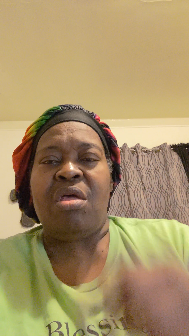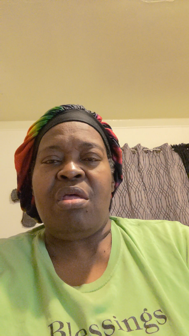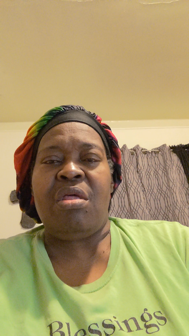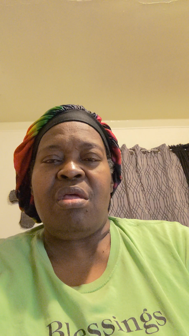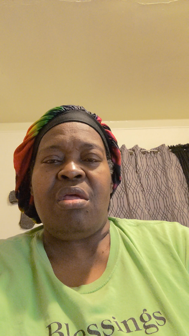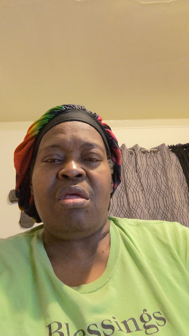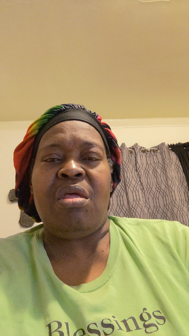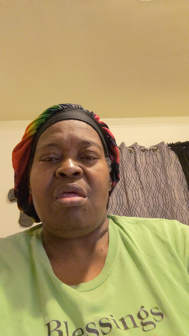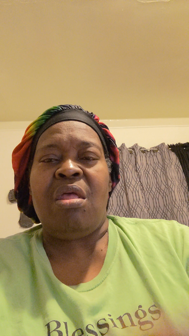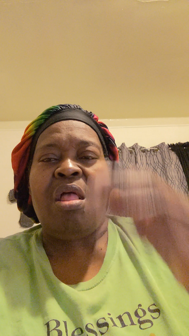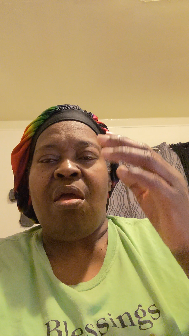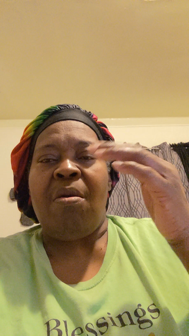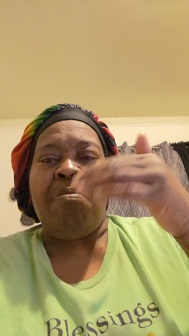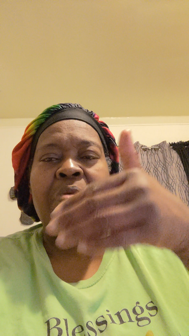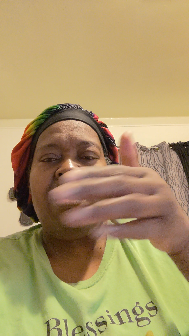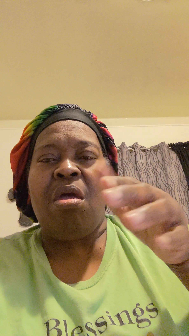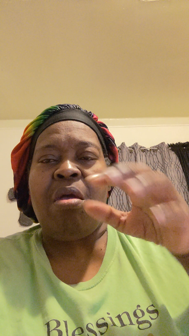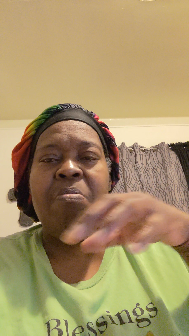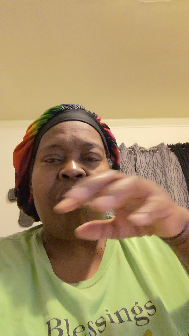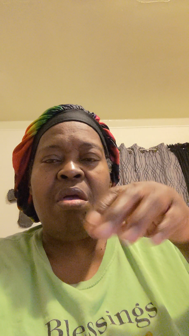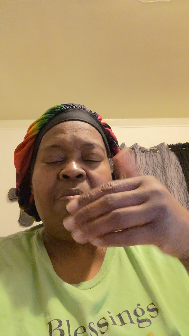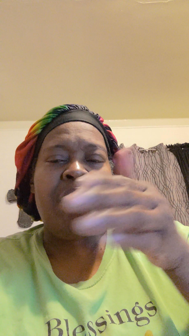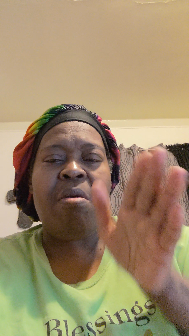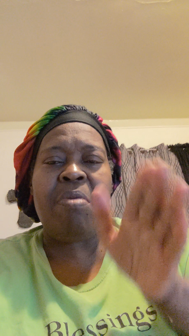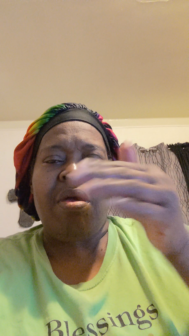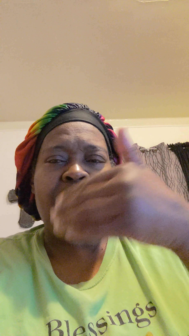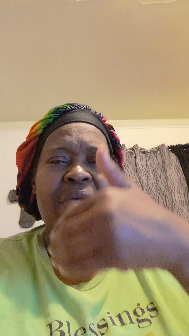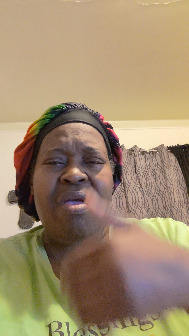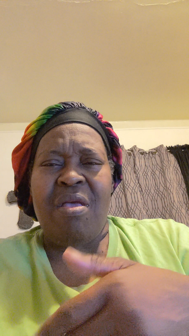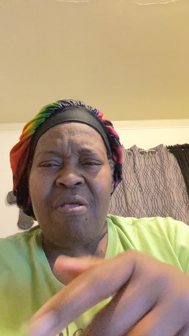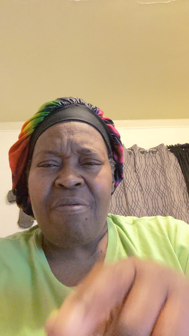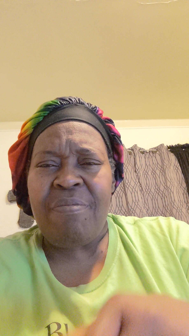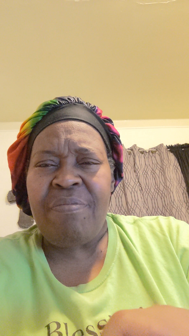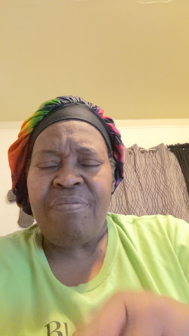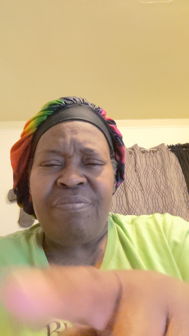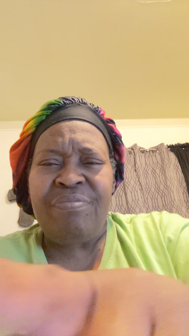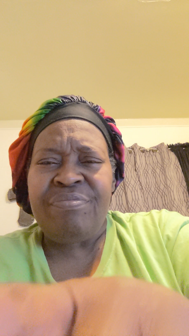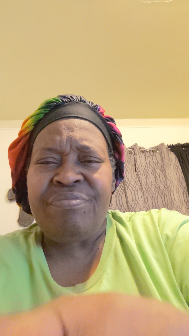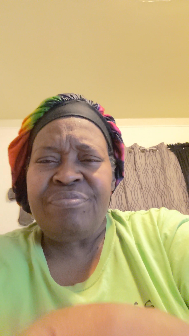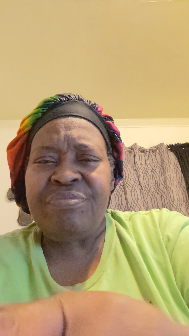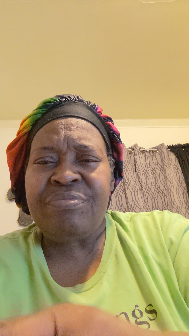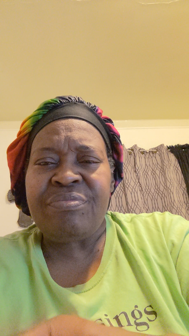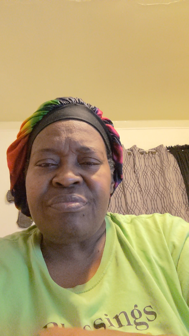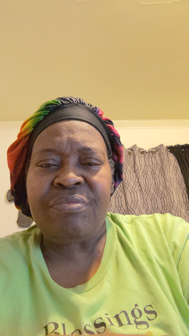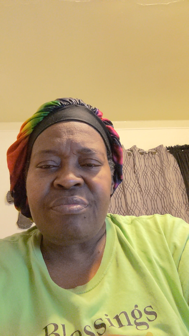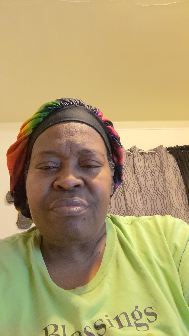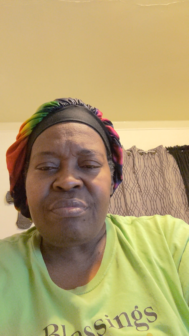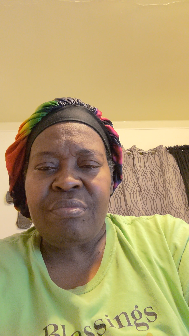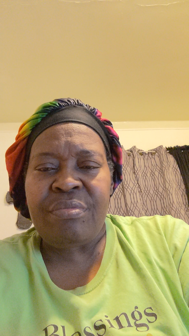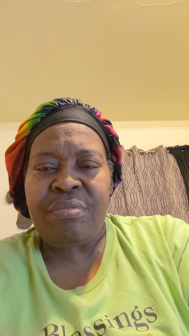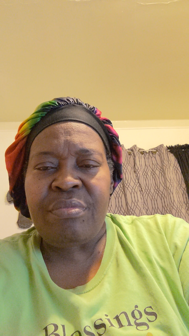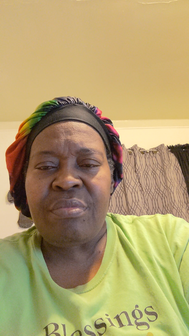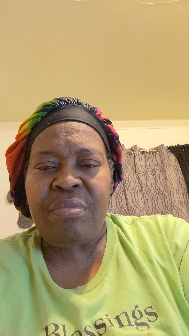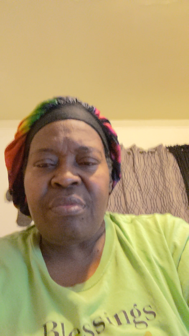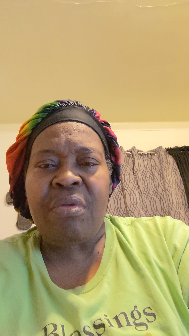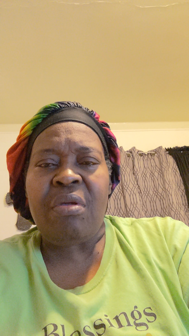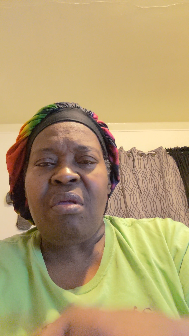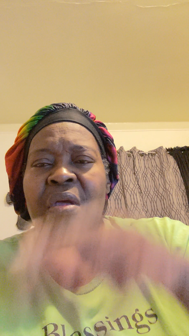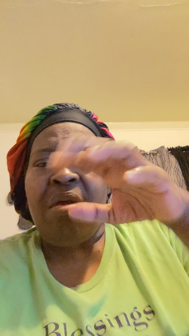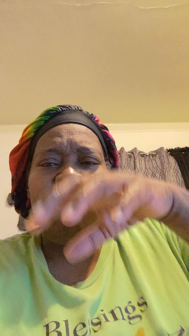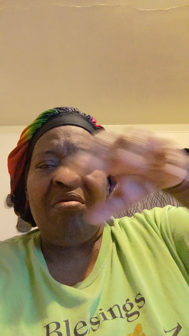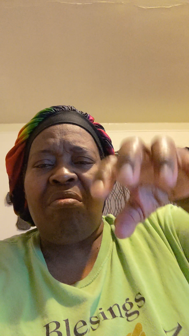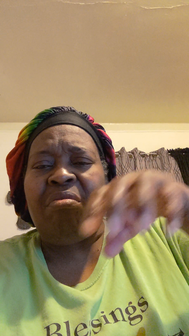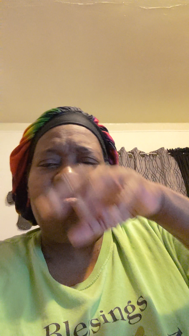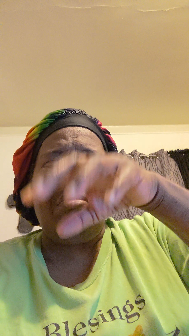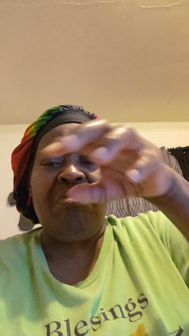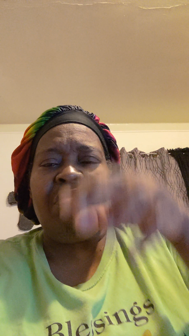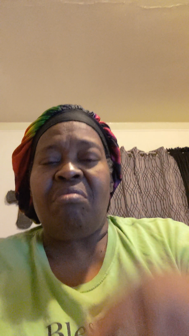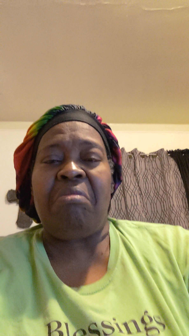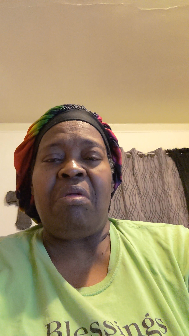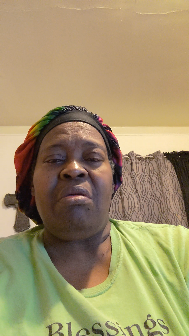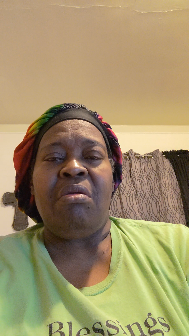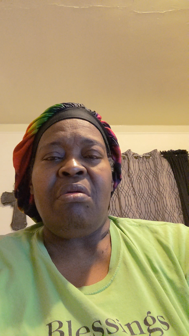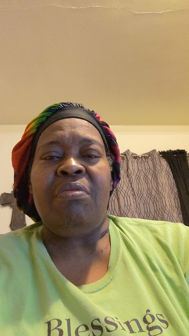block